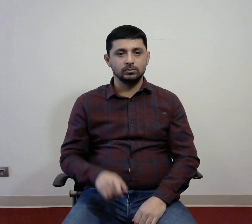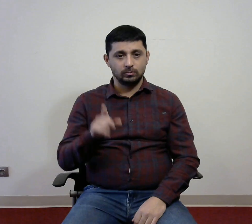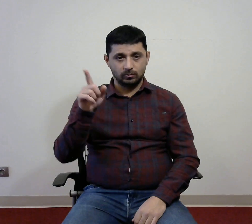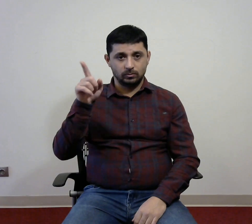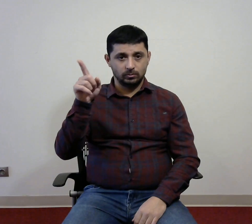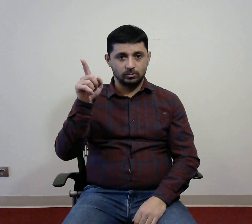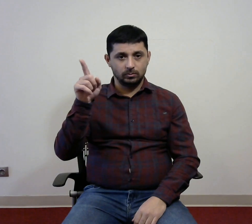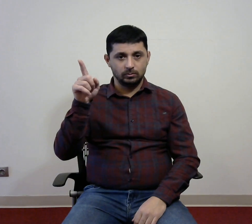onun